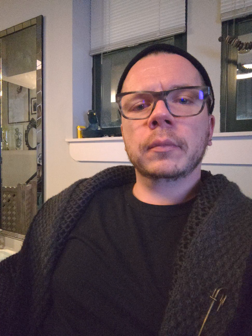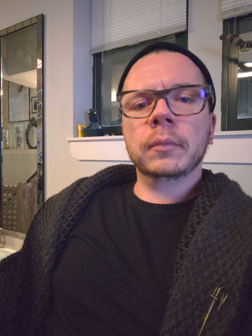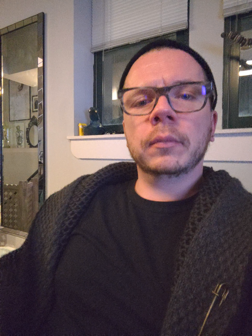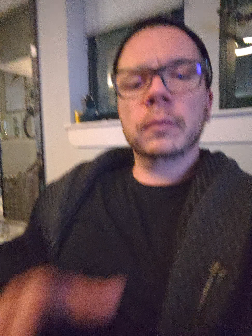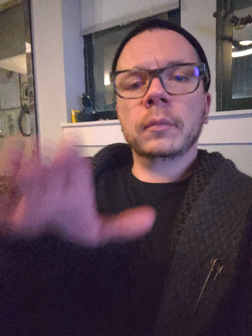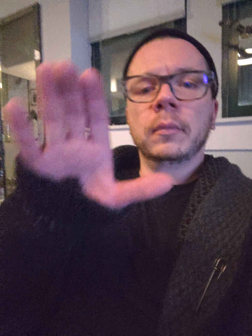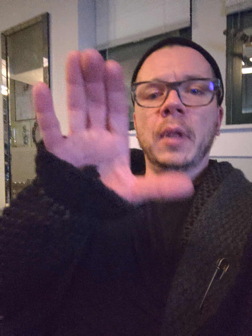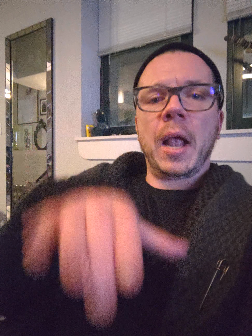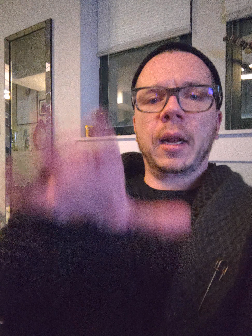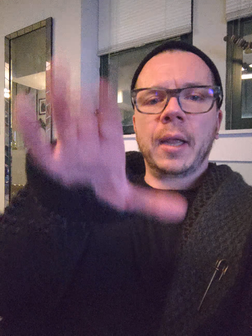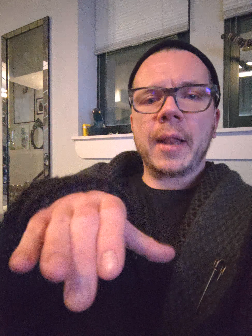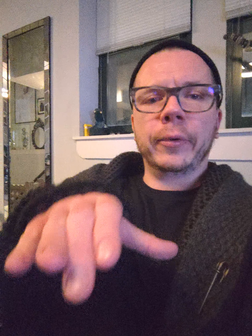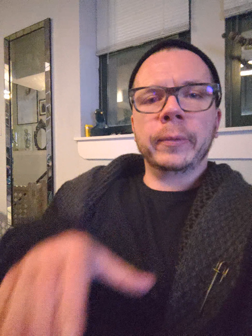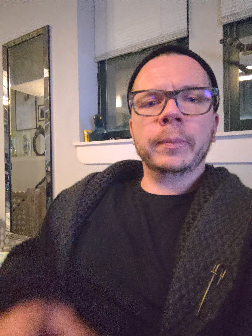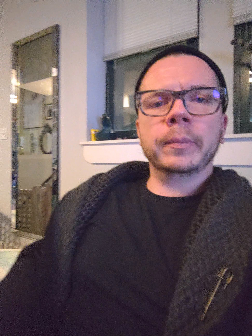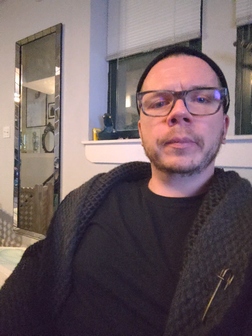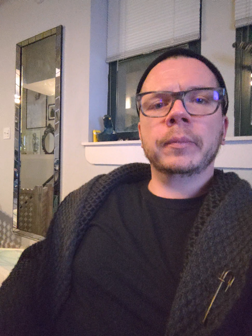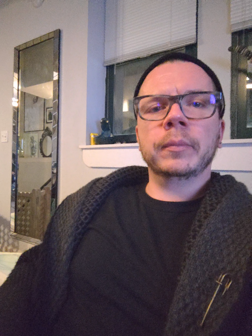alligator